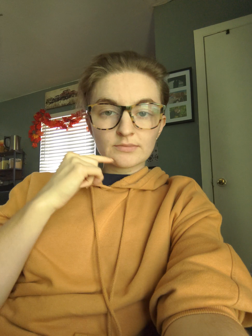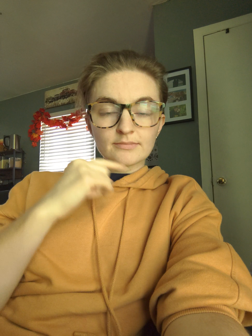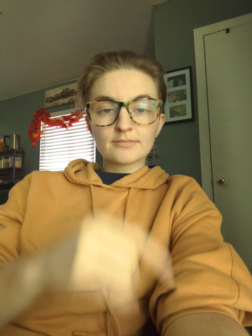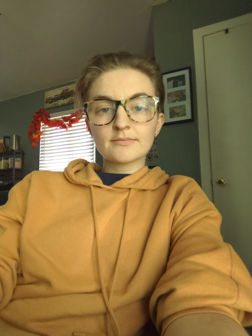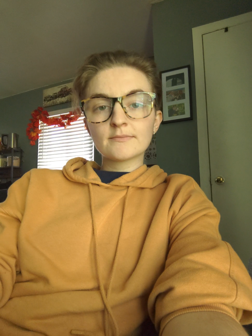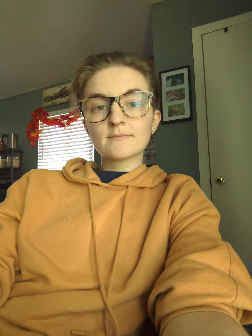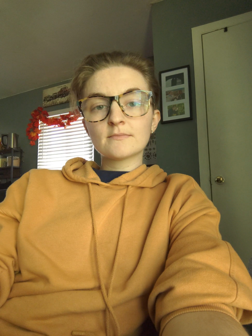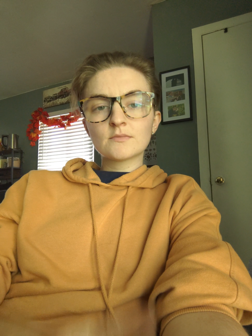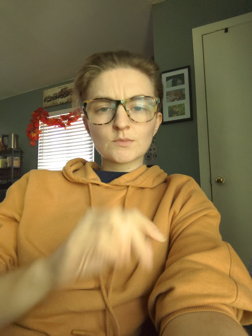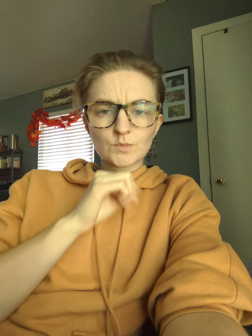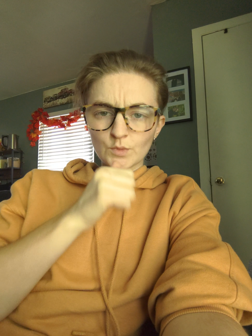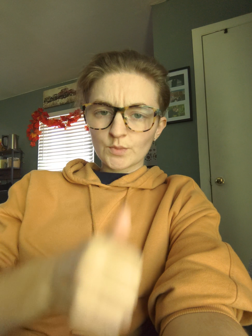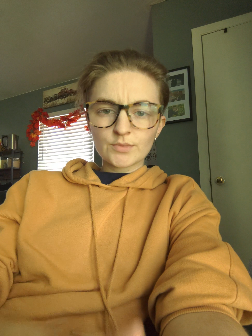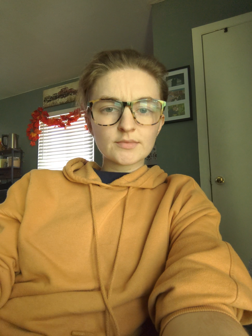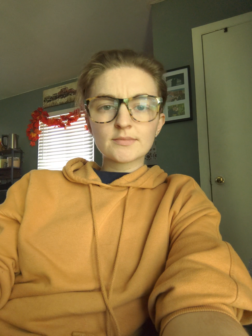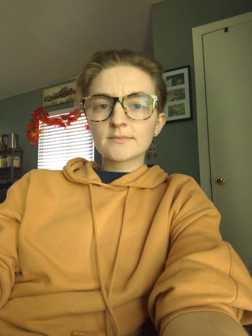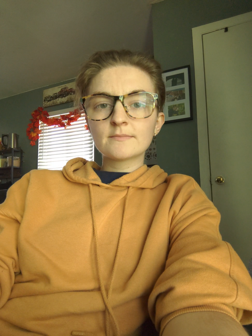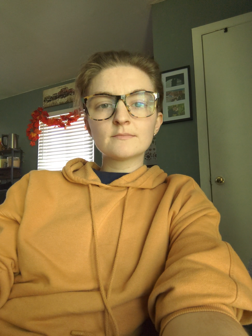don't